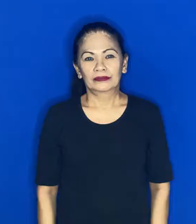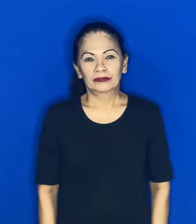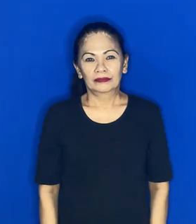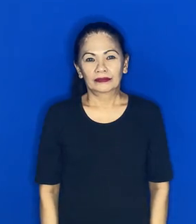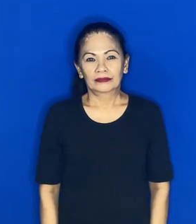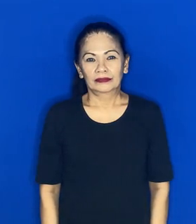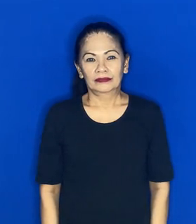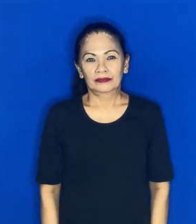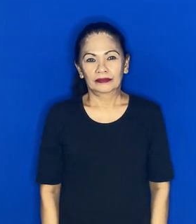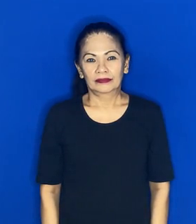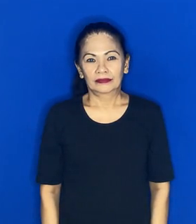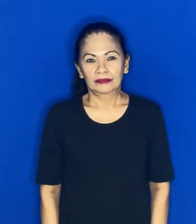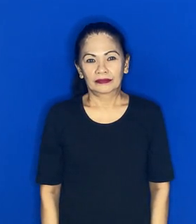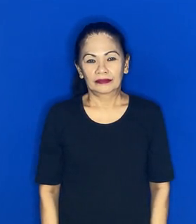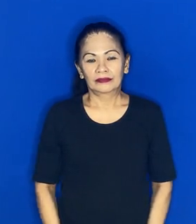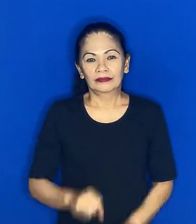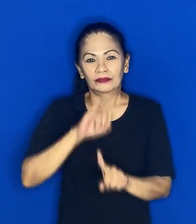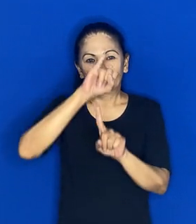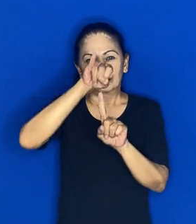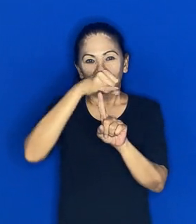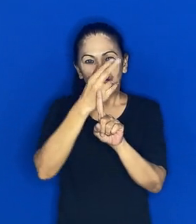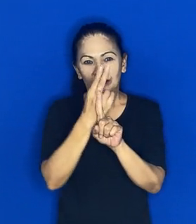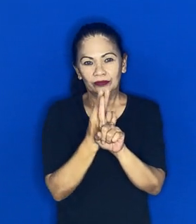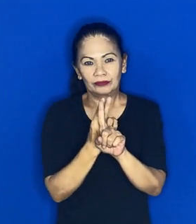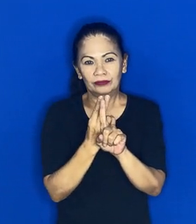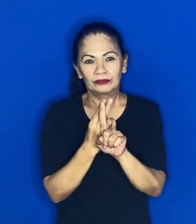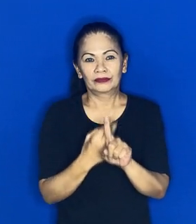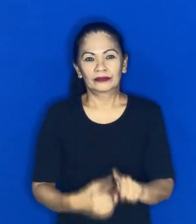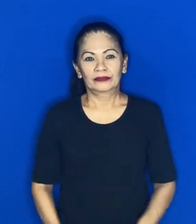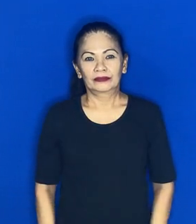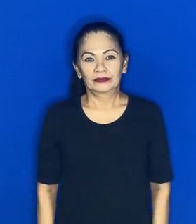june